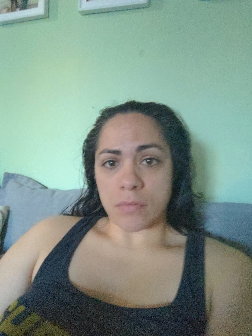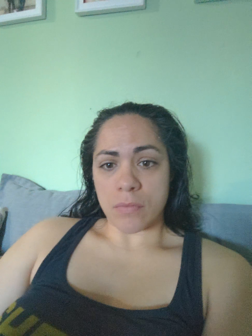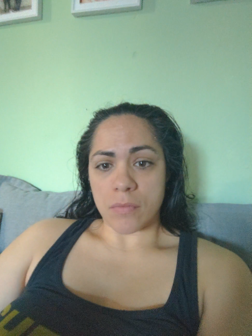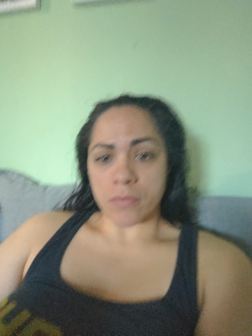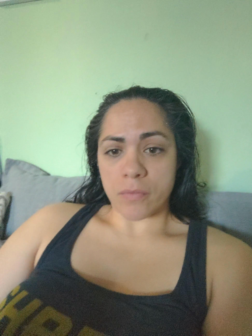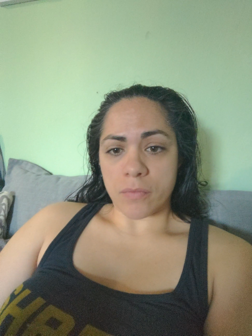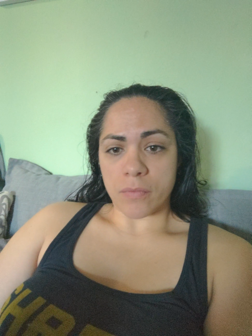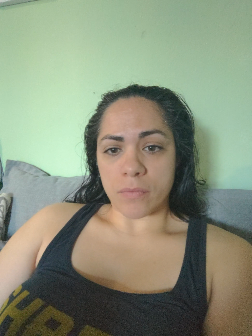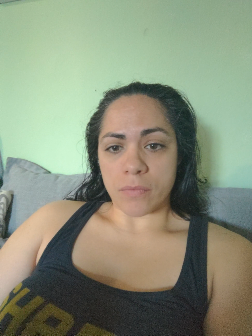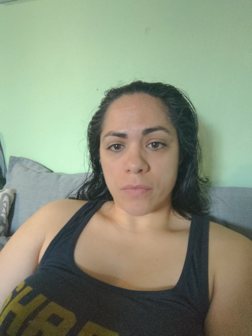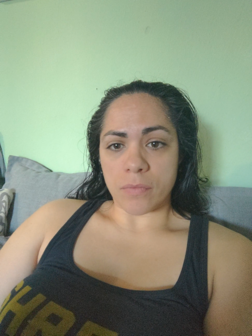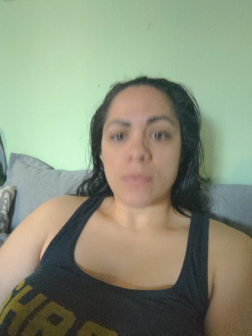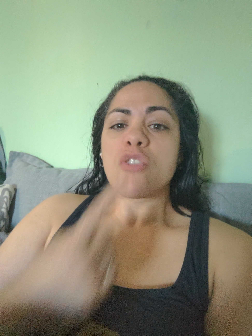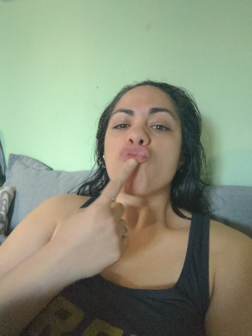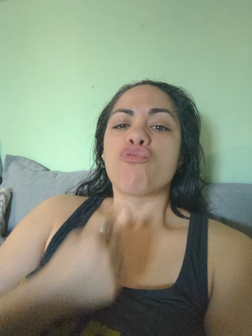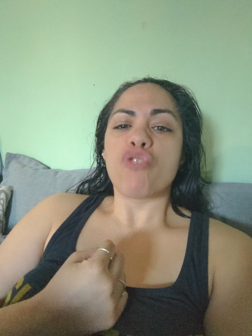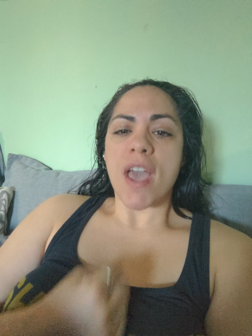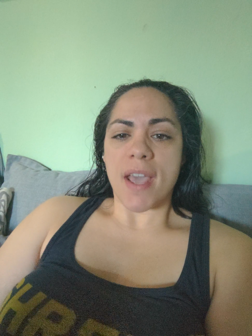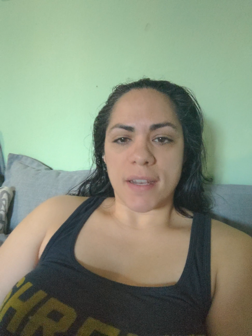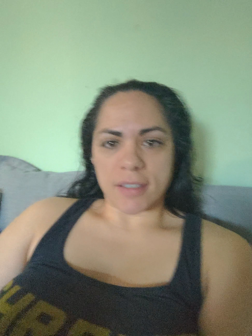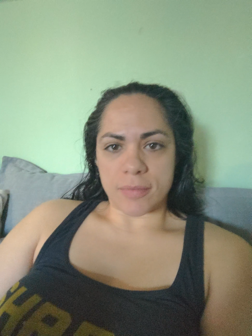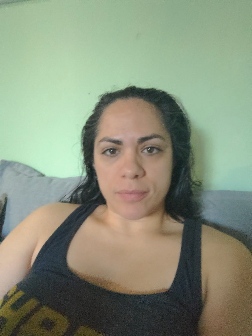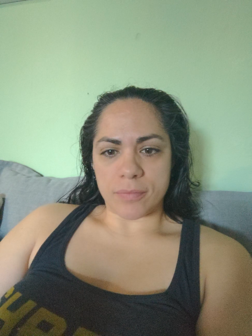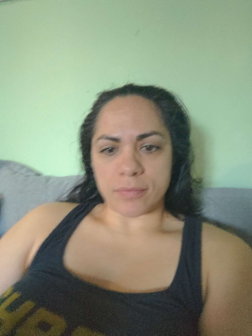red